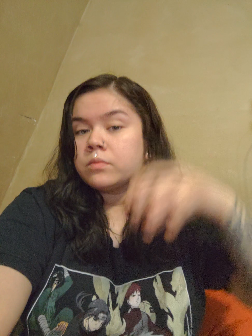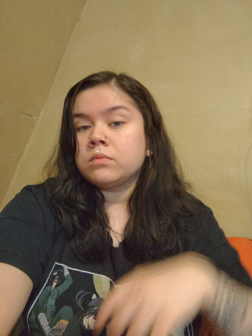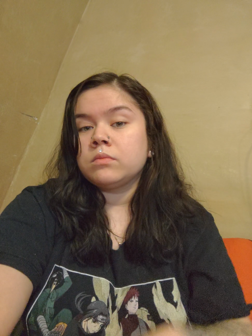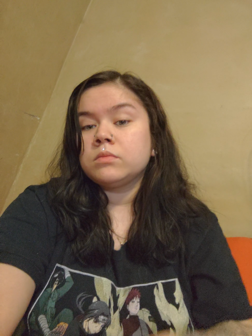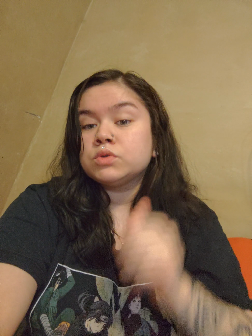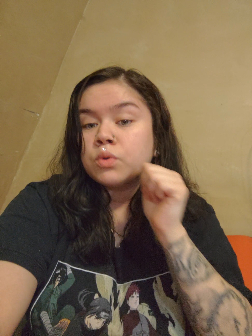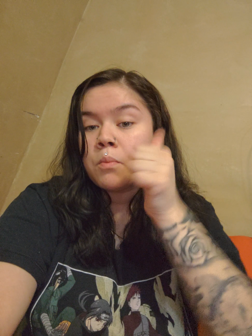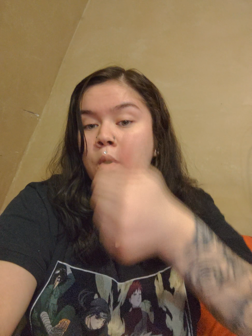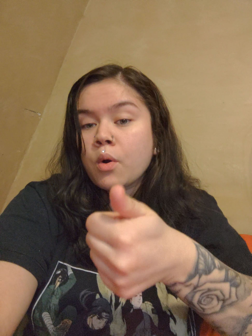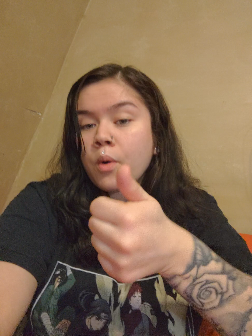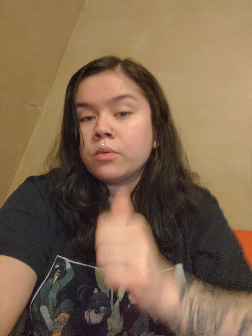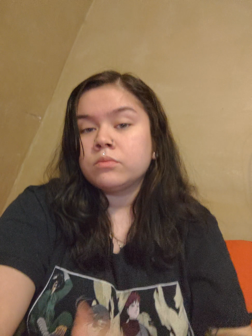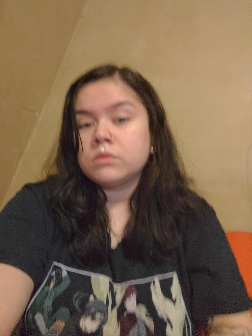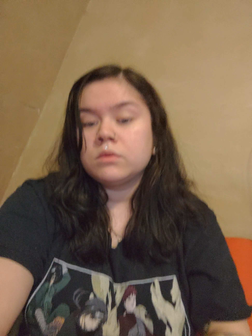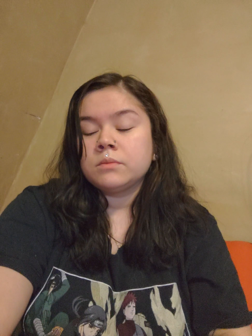tomorrow